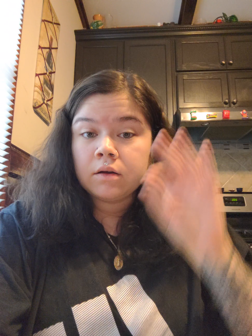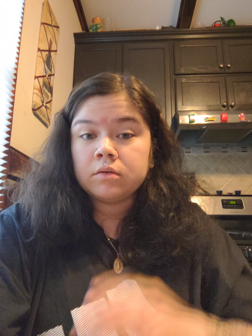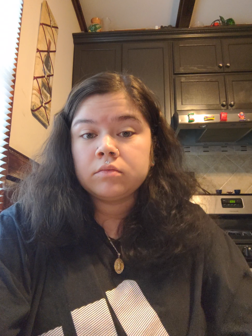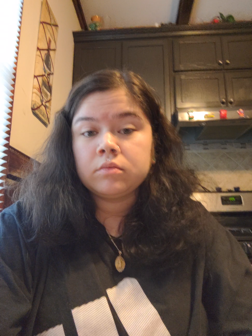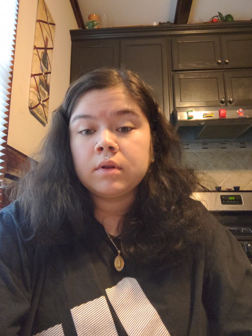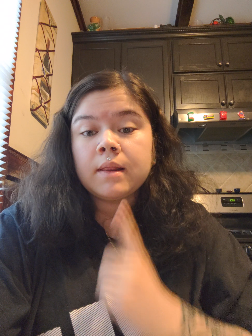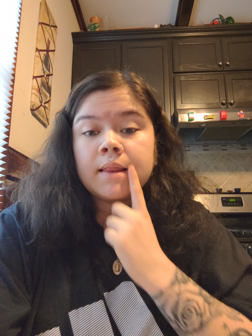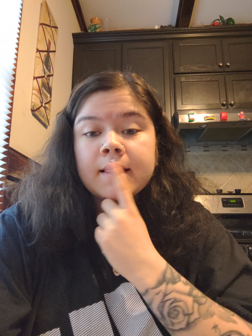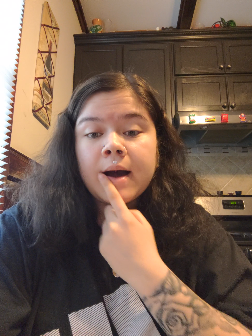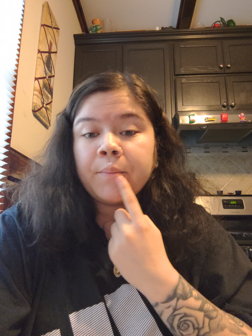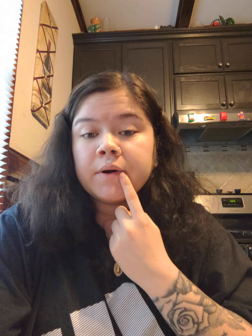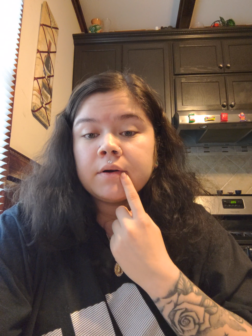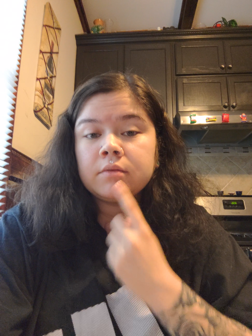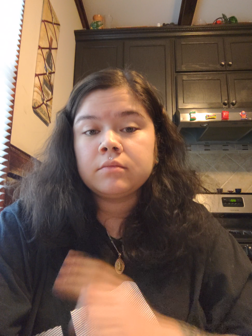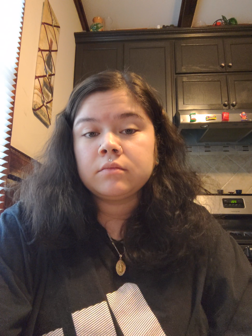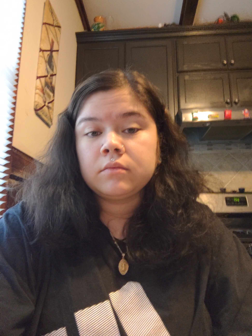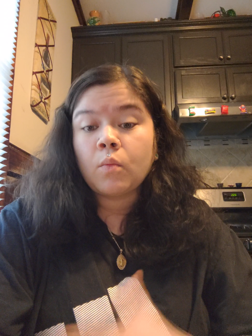lips